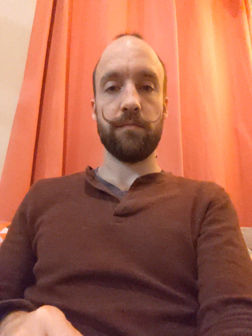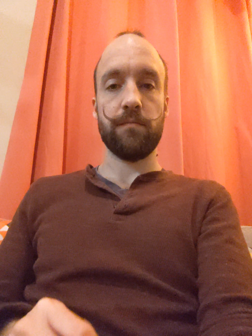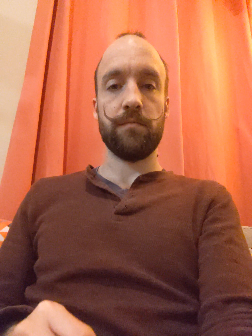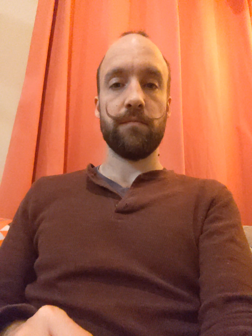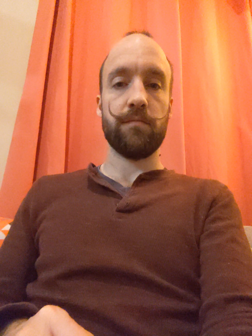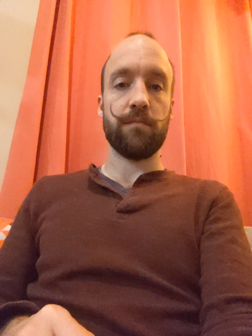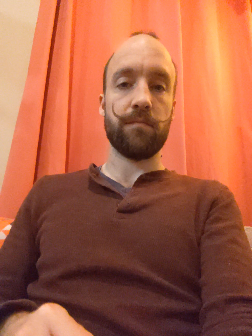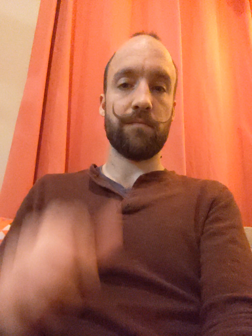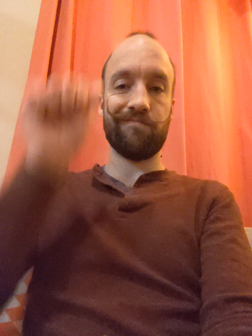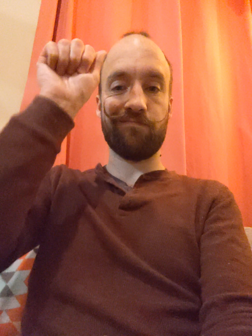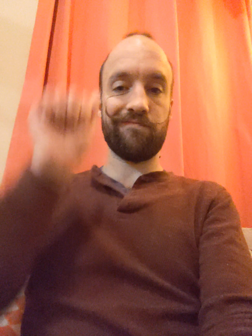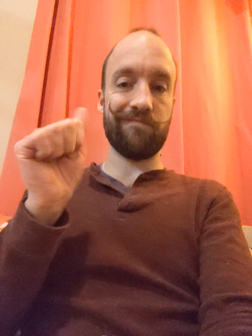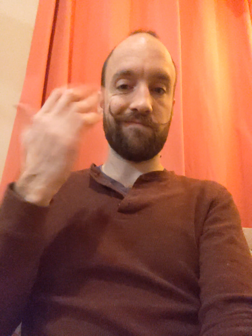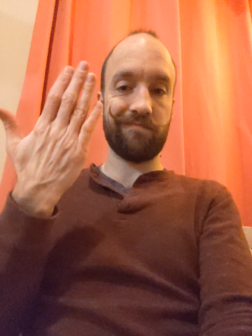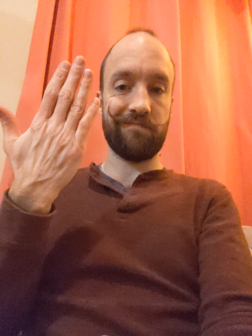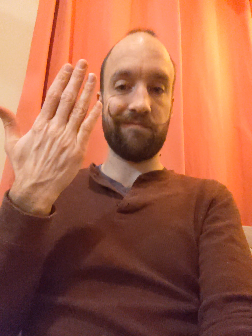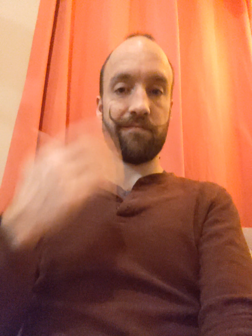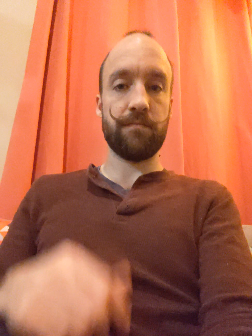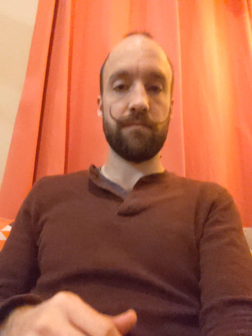mitten